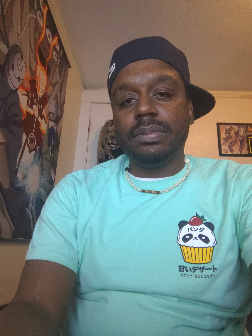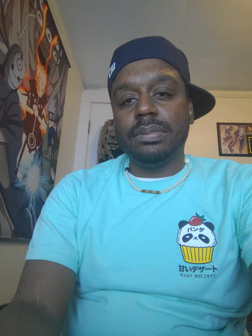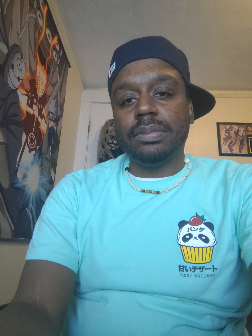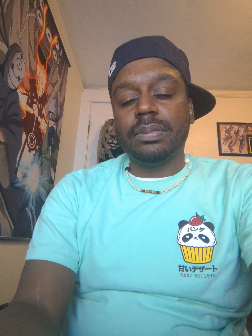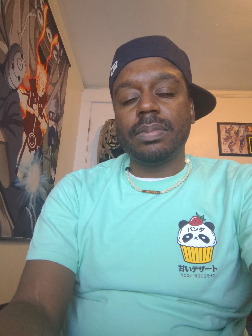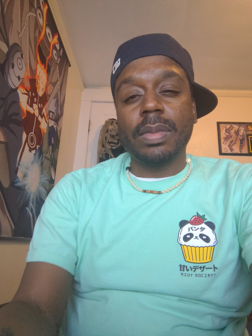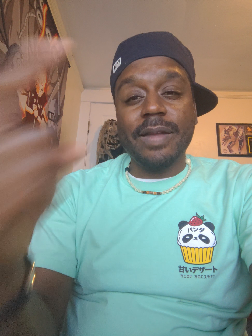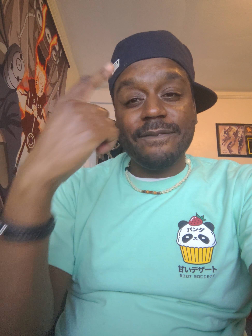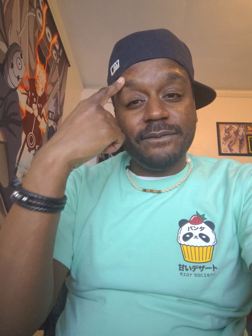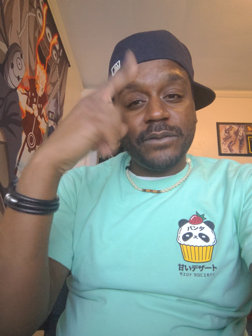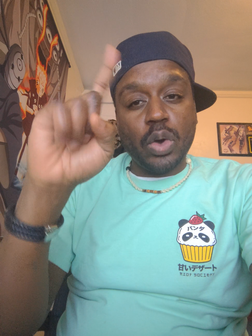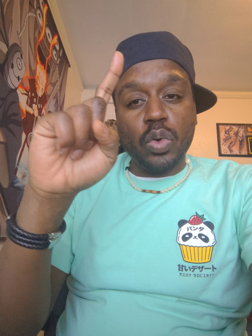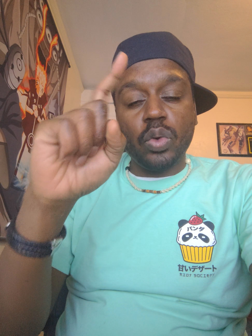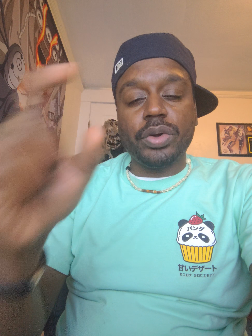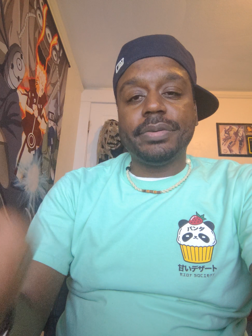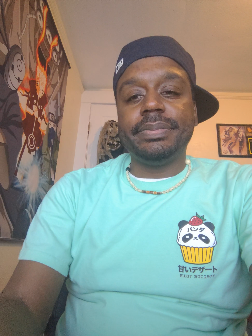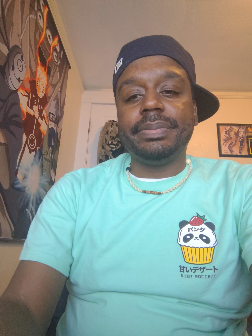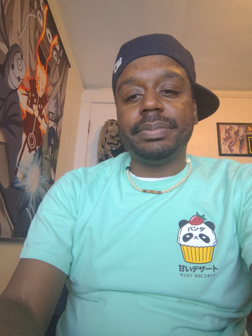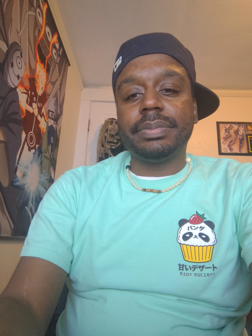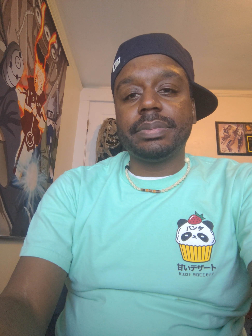for